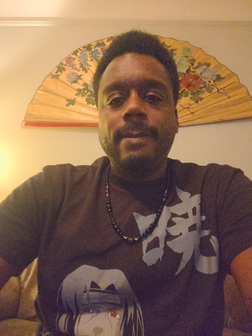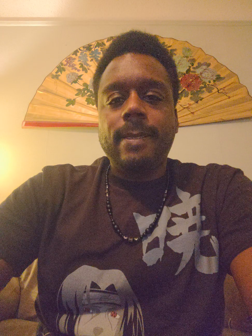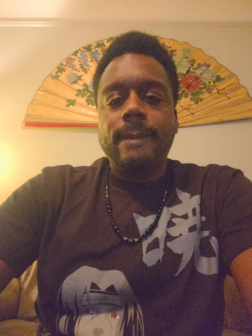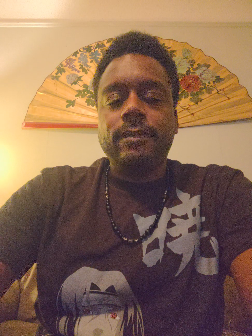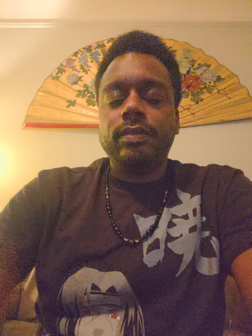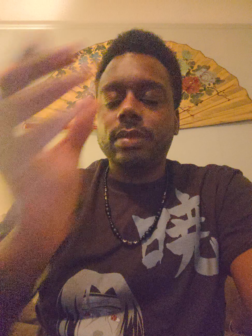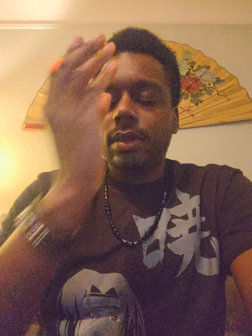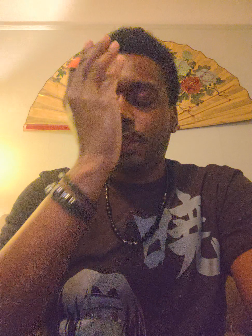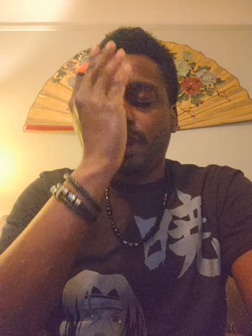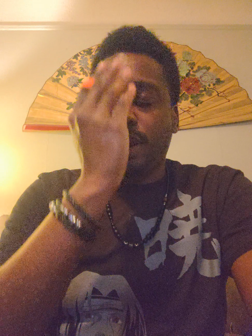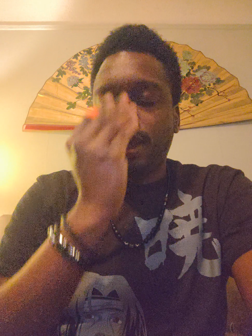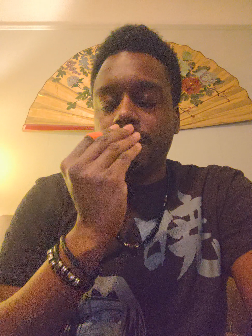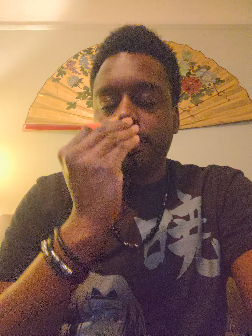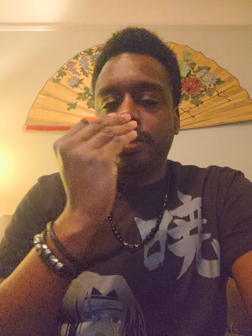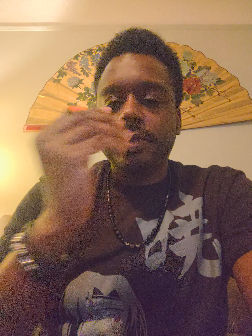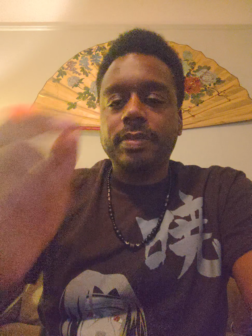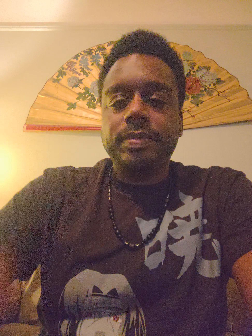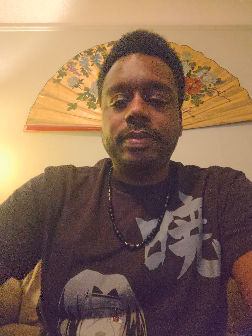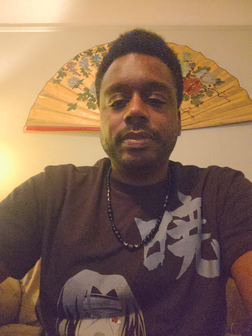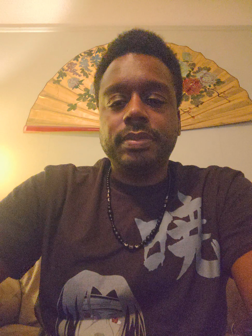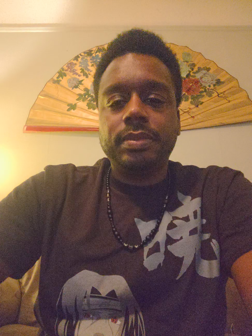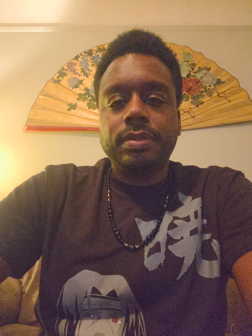sleep